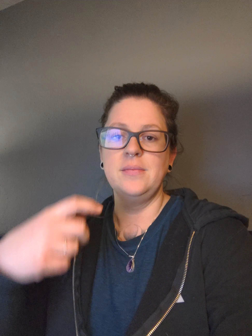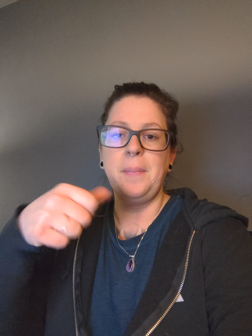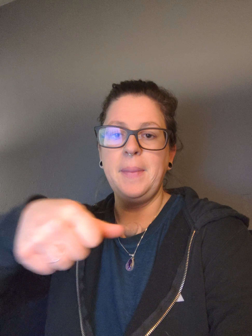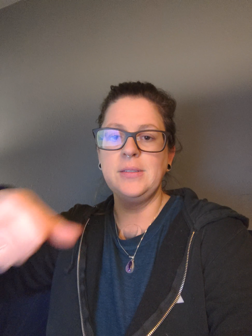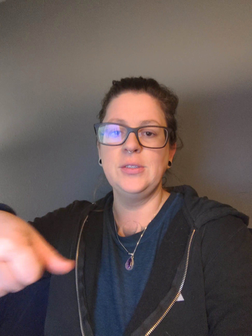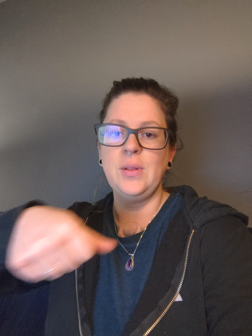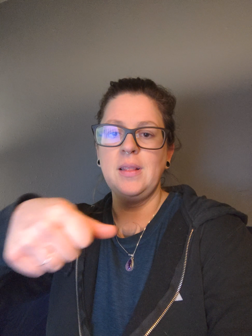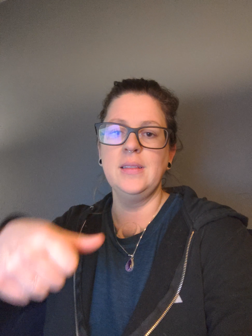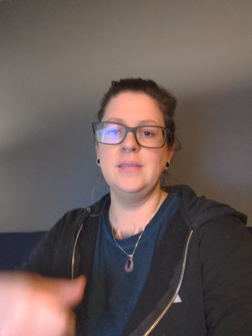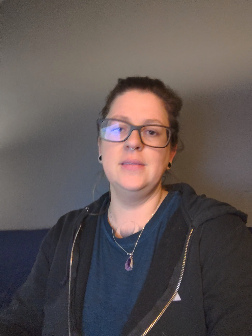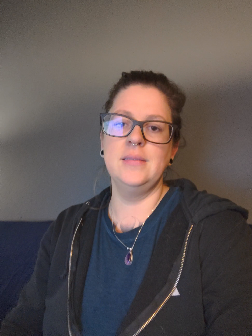puzzle